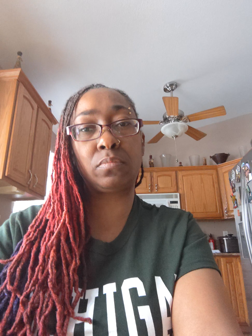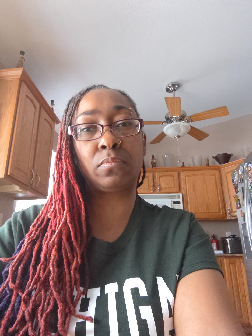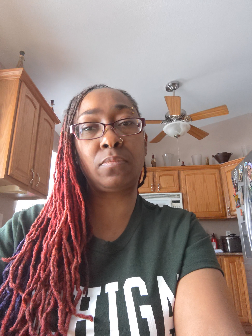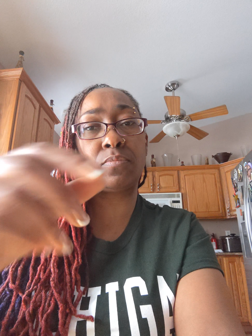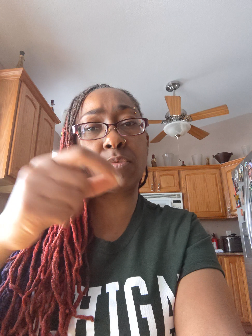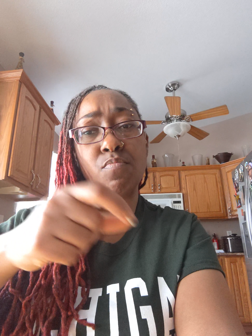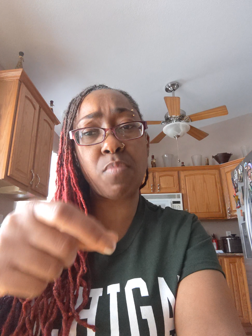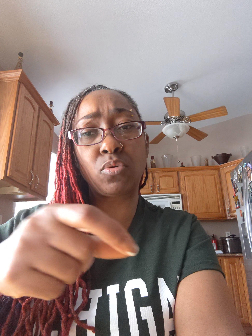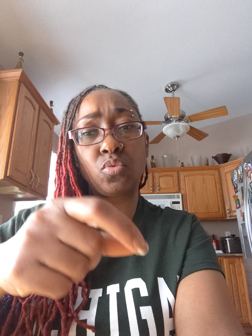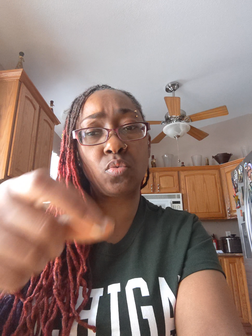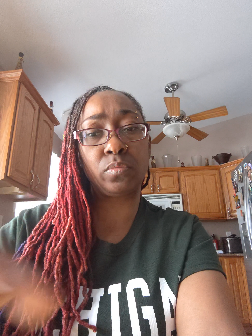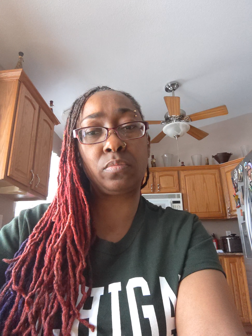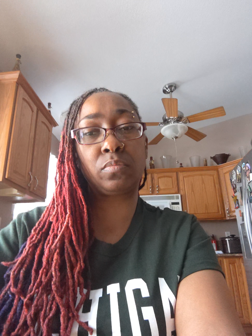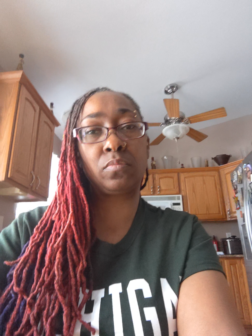puzzle